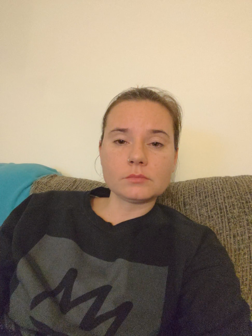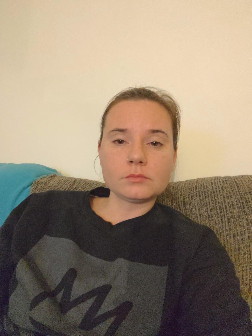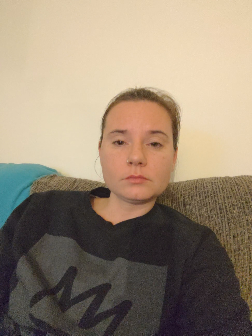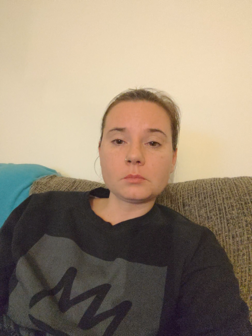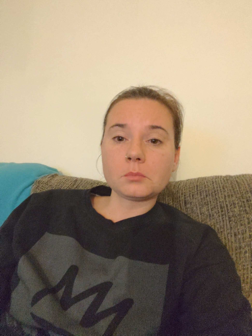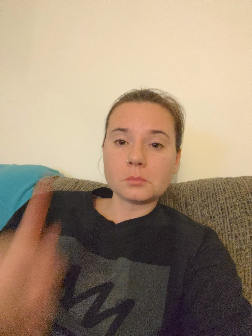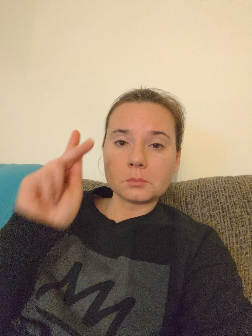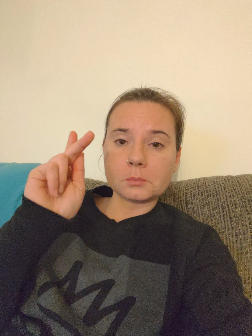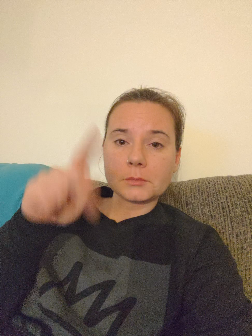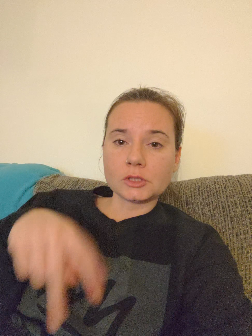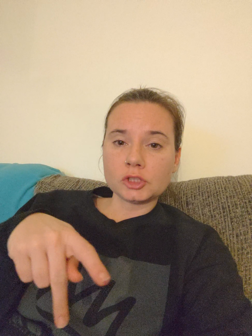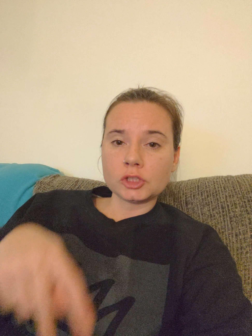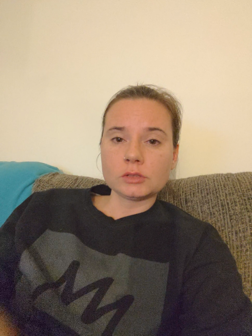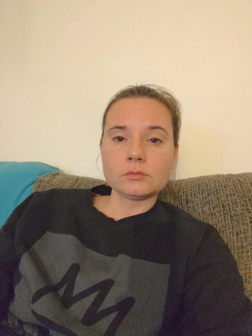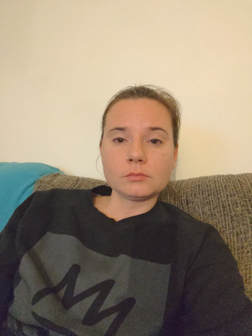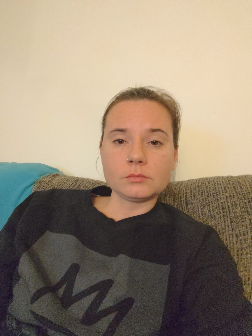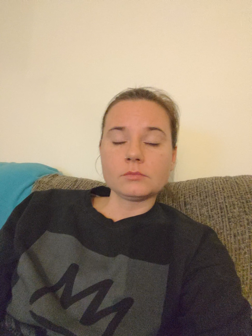person